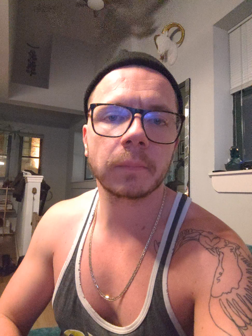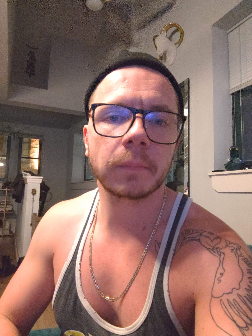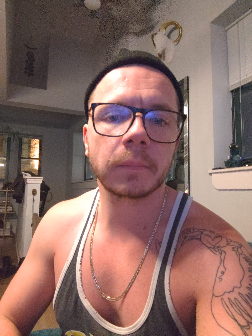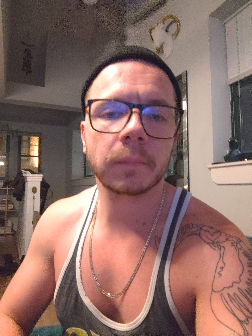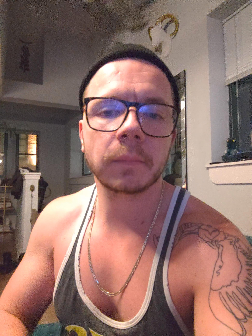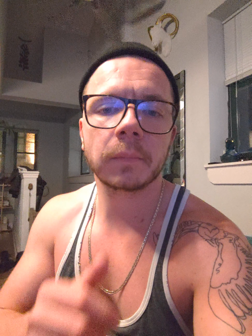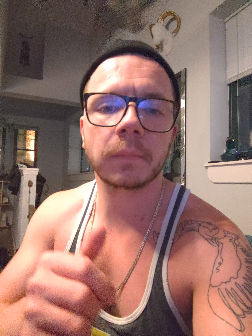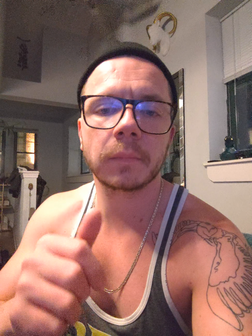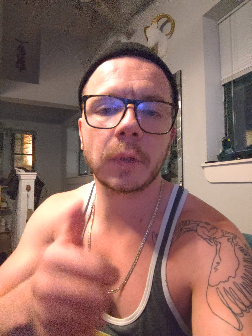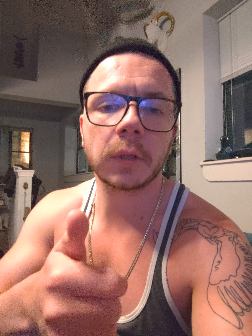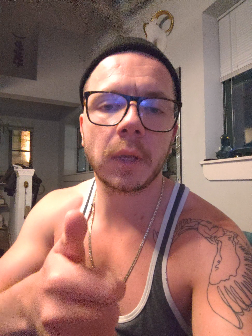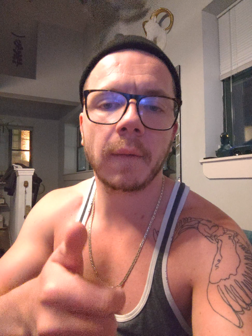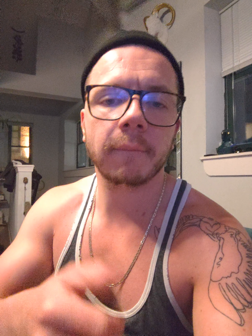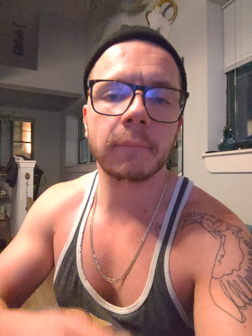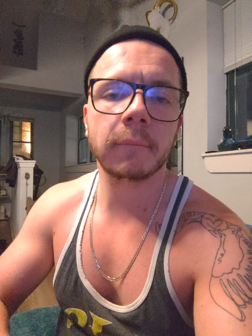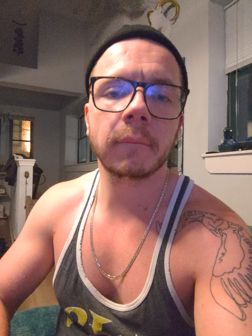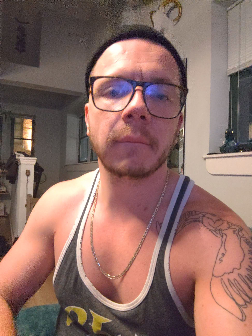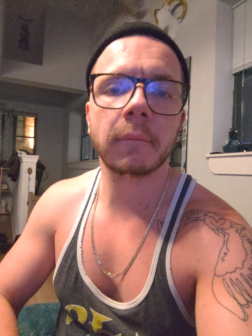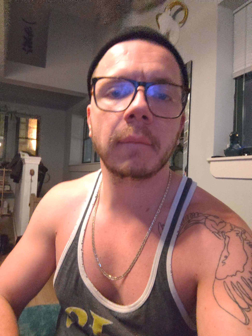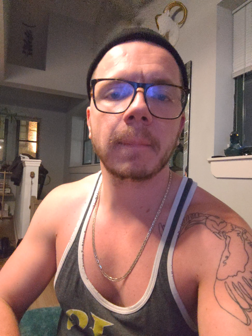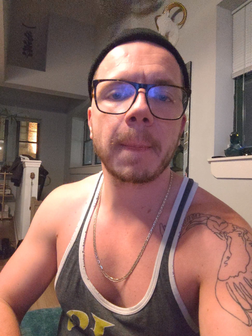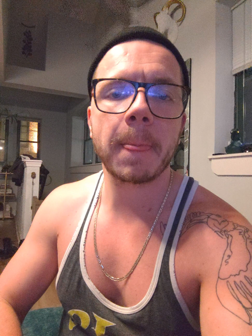yourself